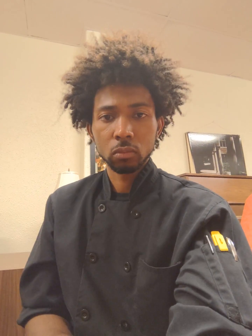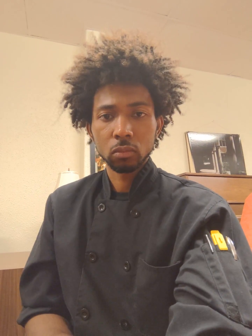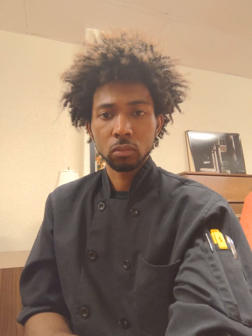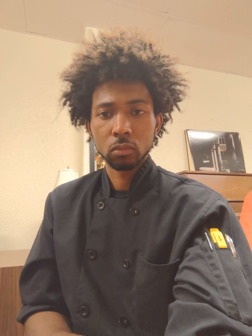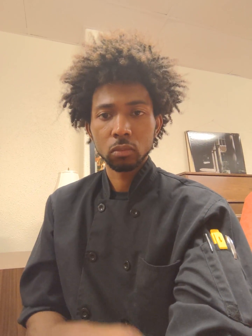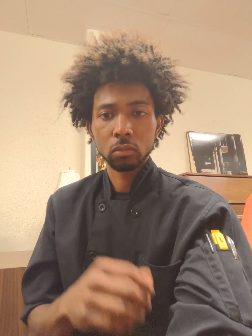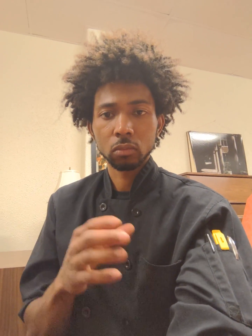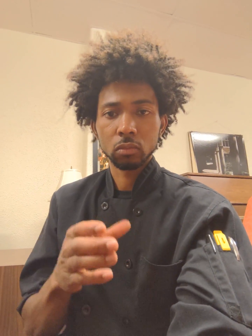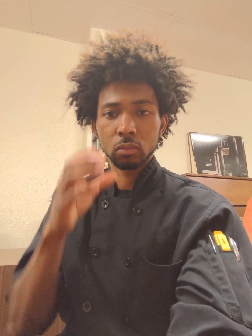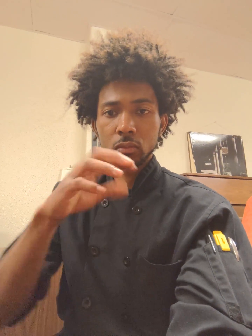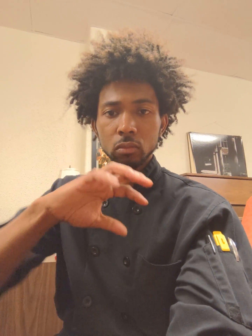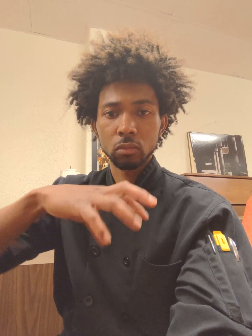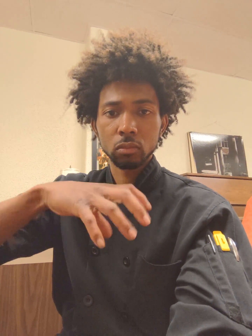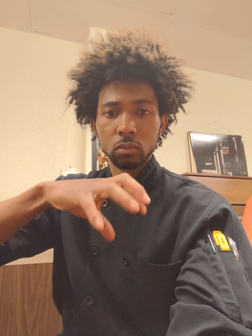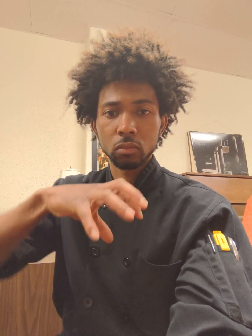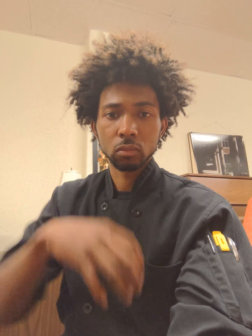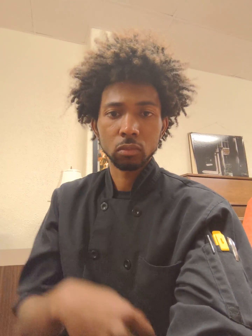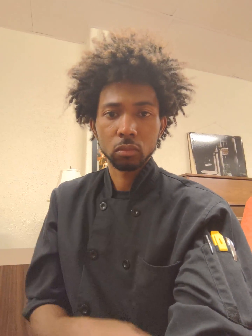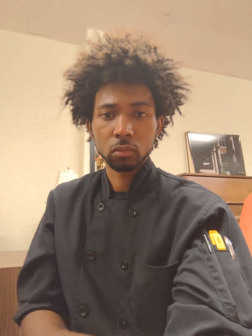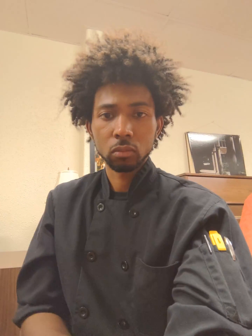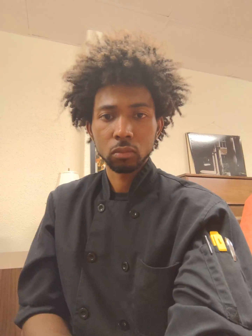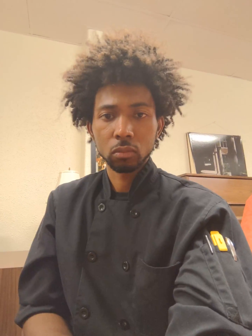jar